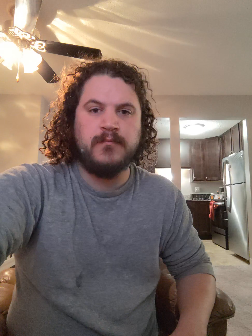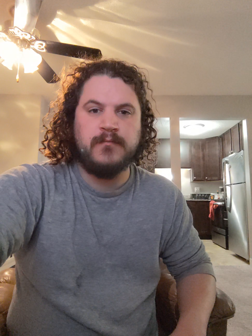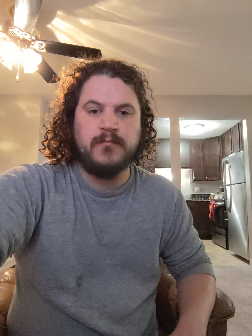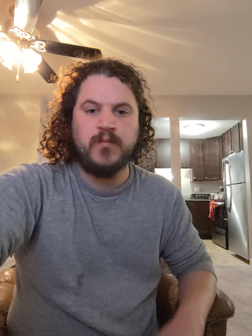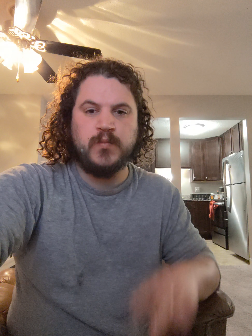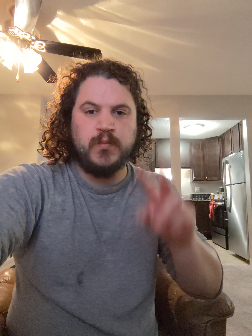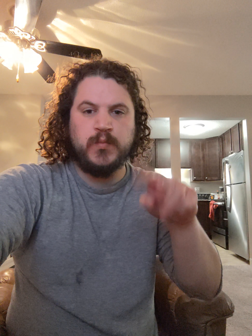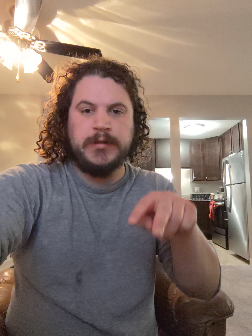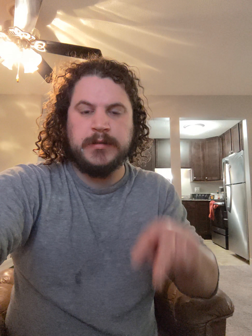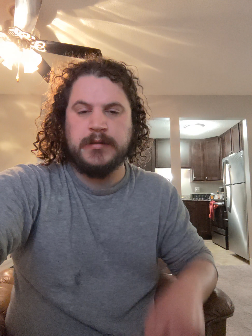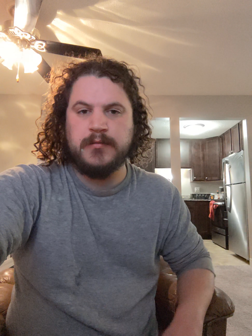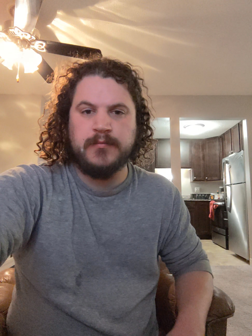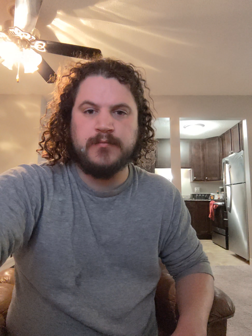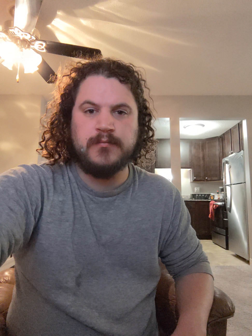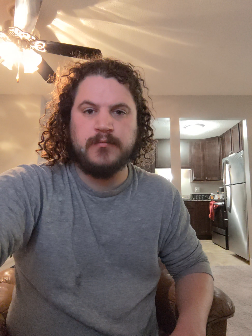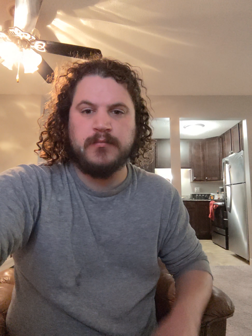read